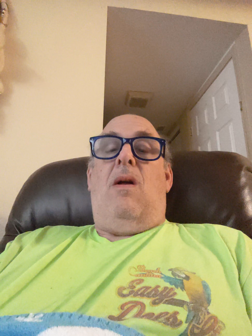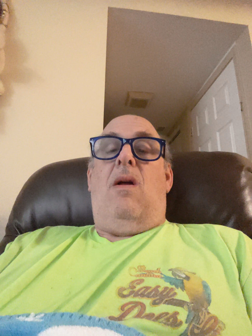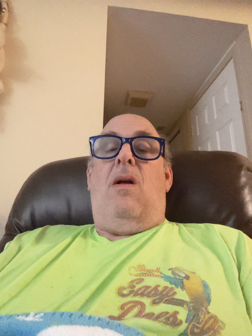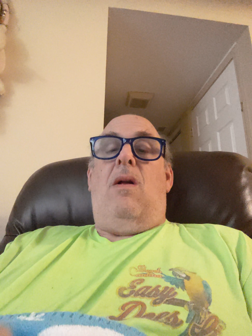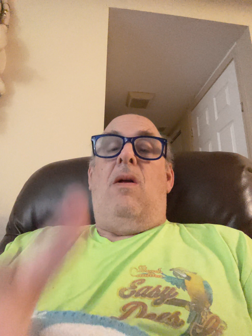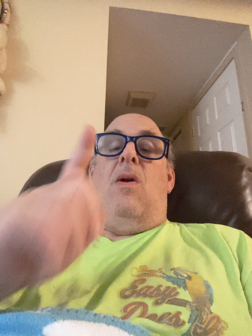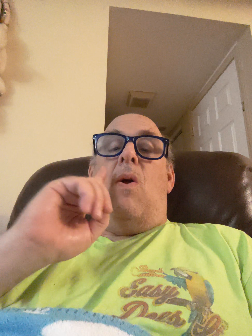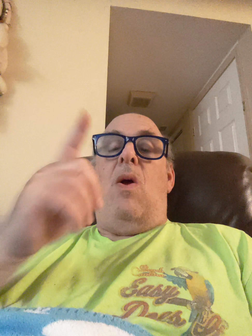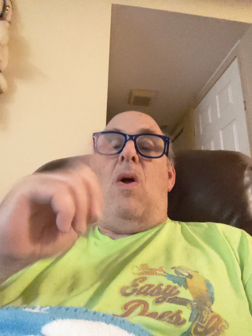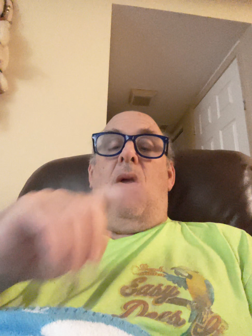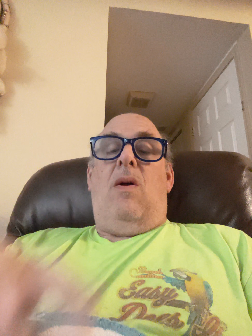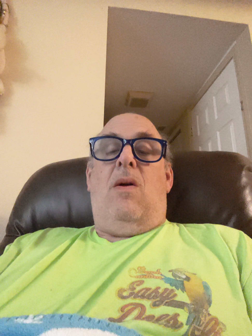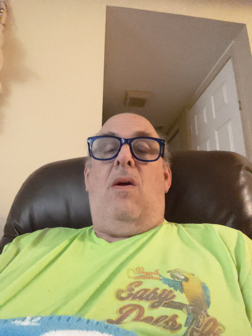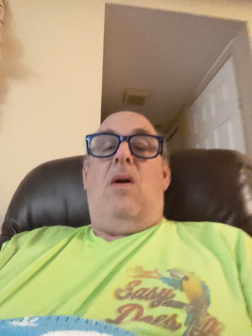talk